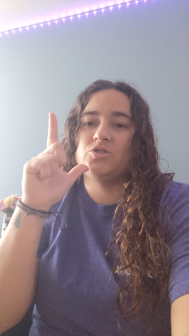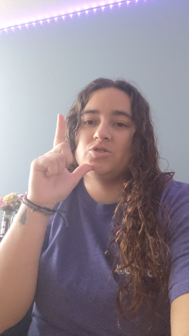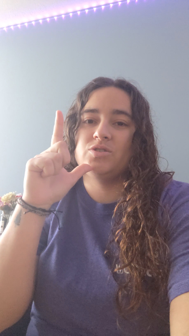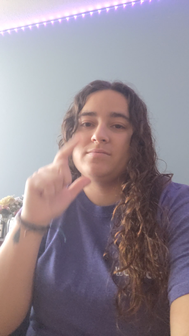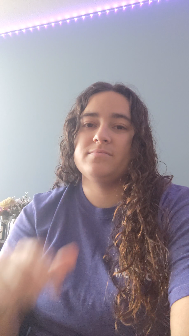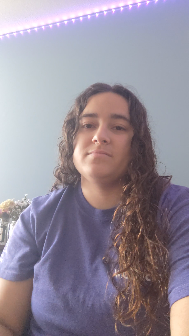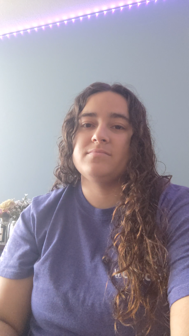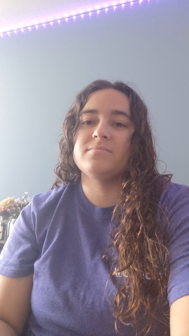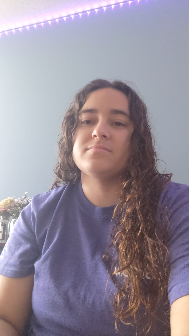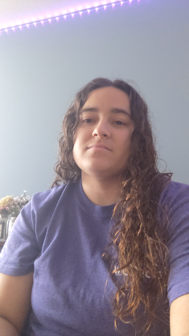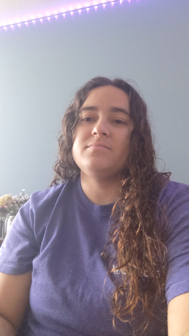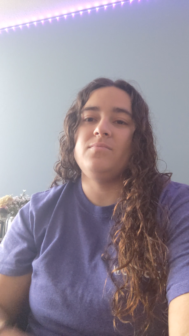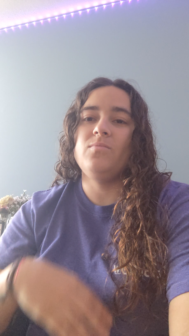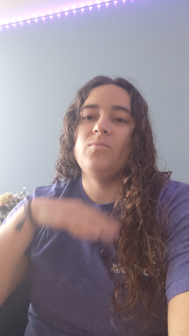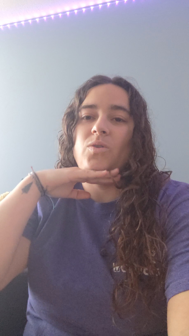full